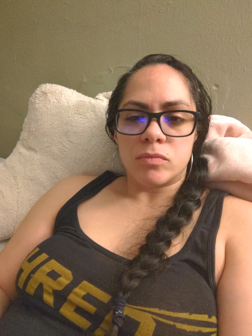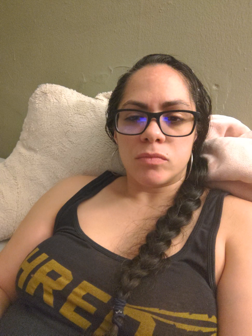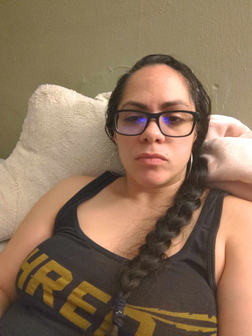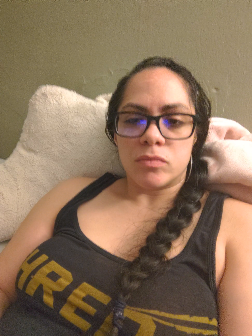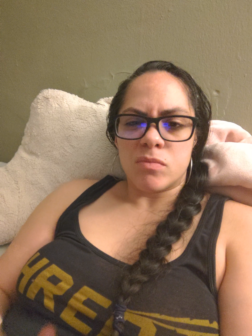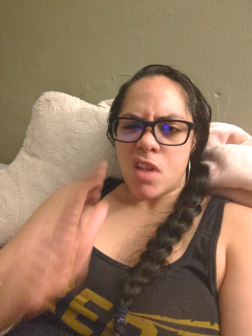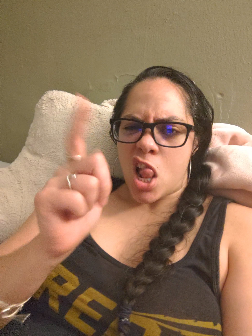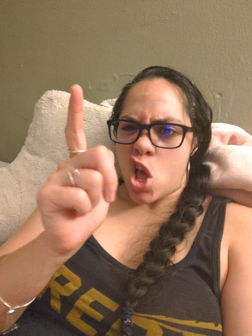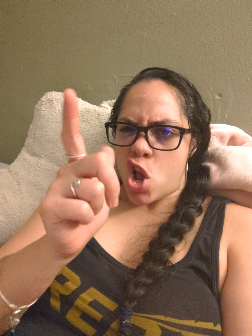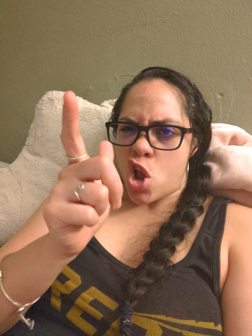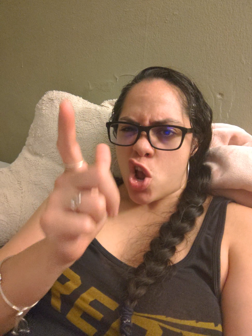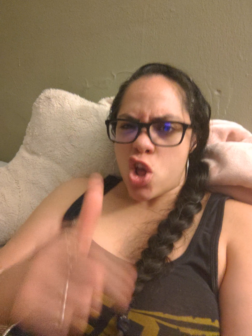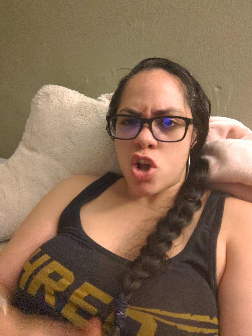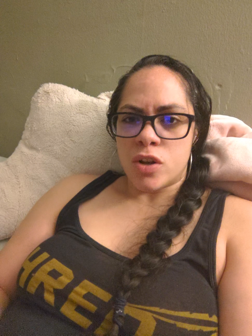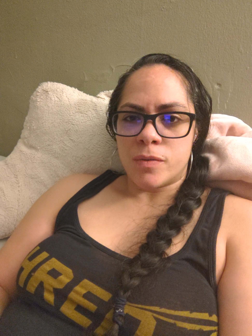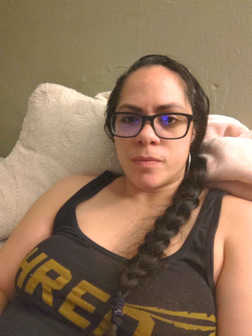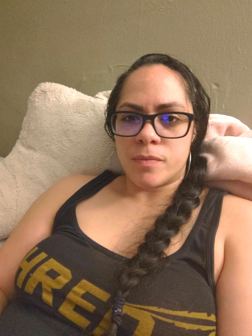later